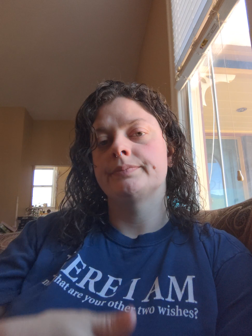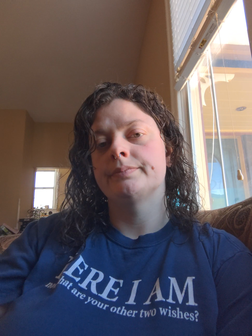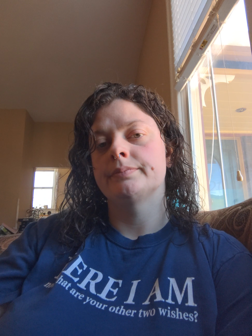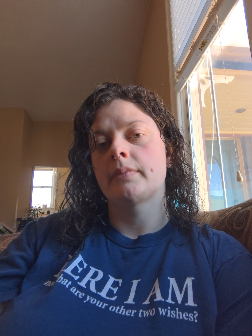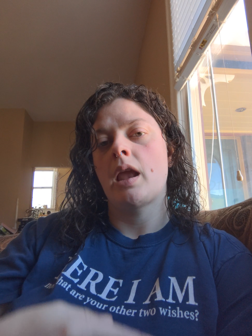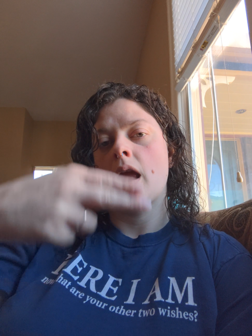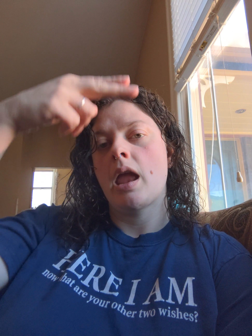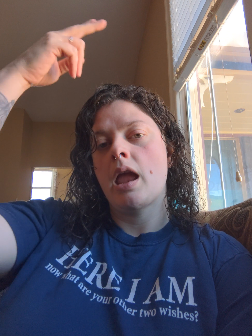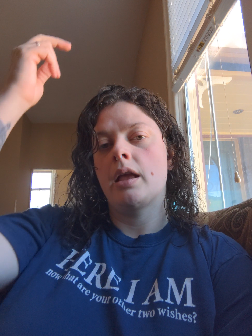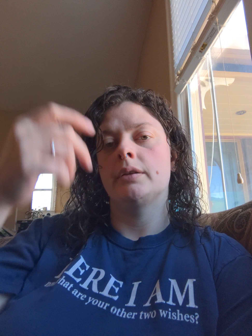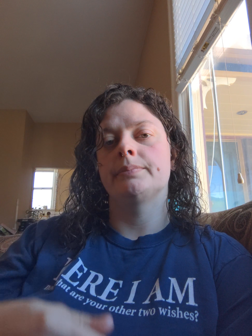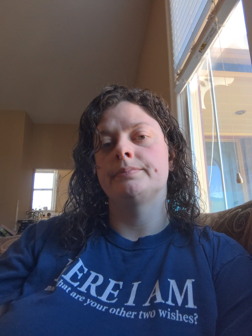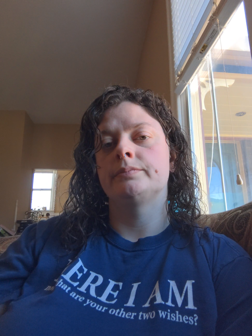high